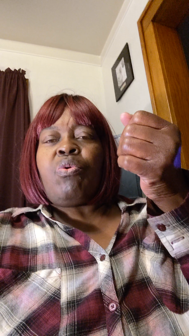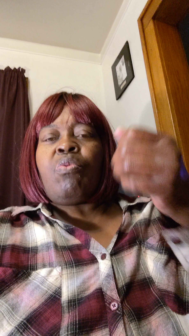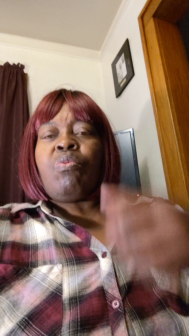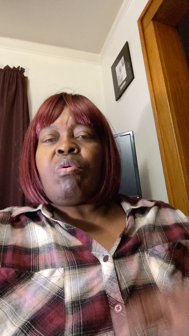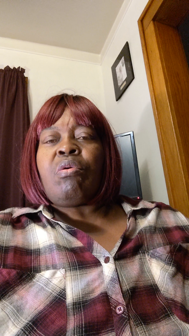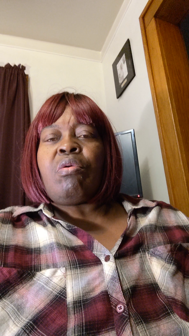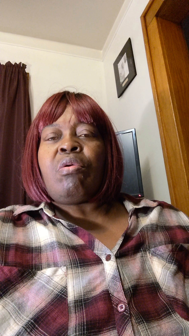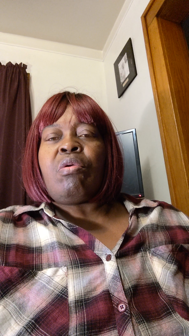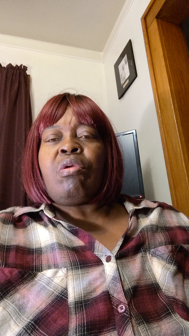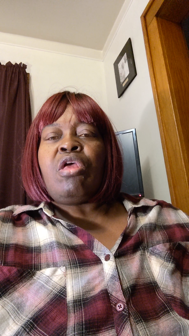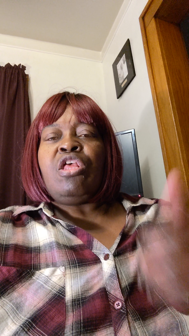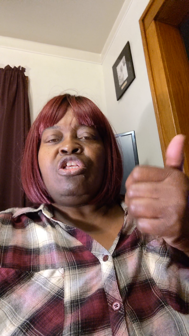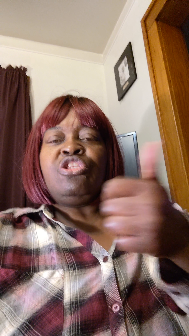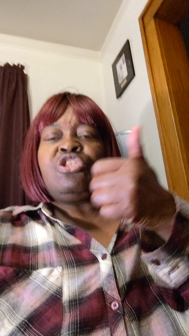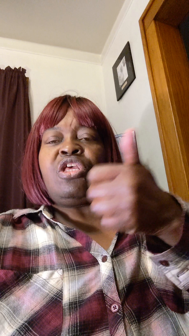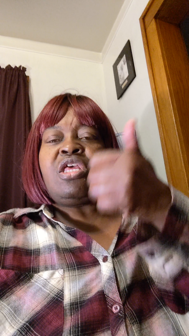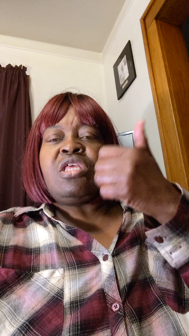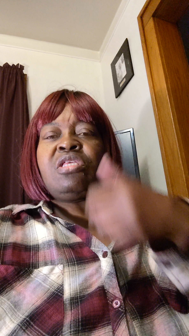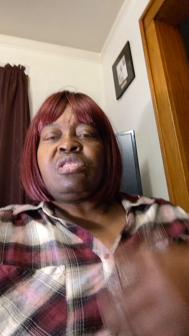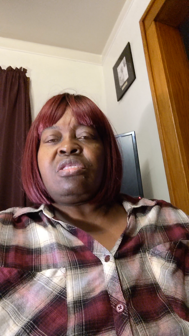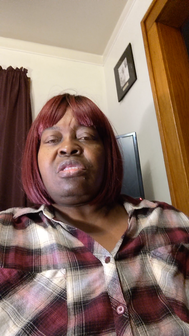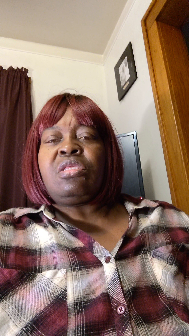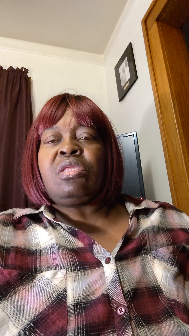chase